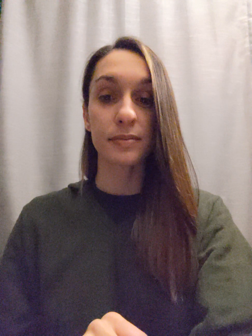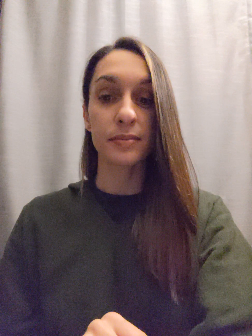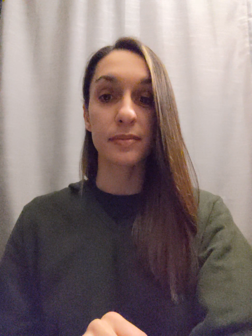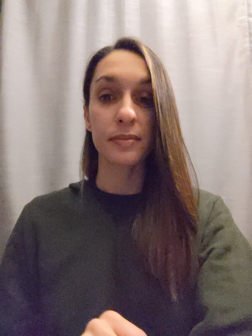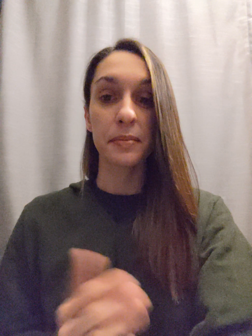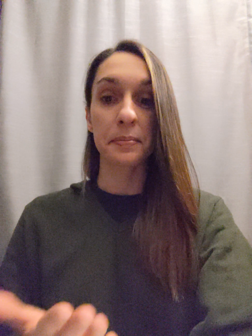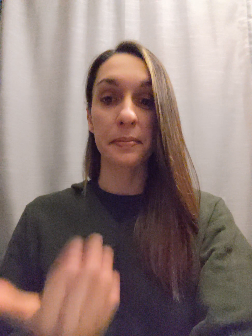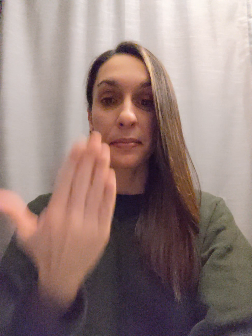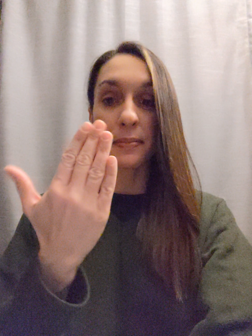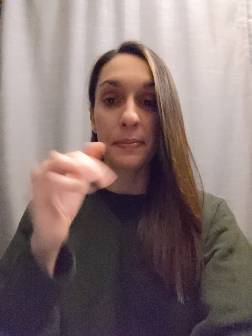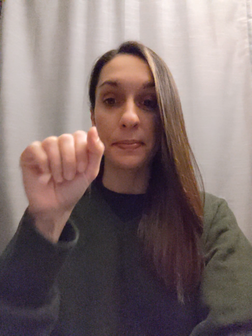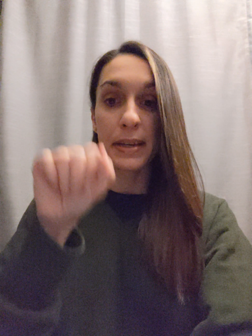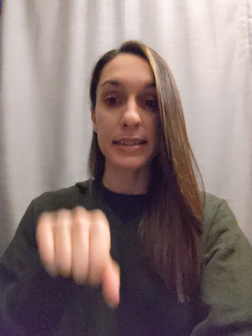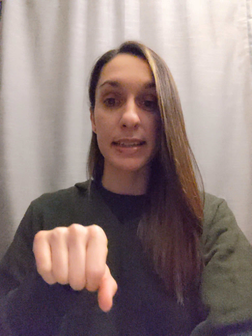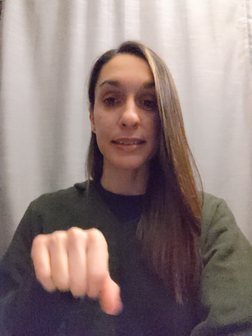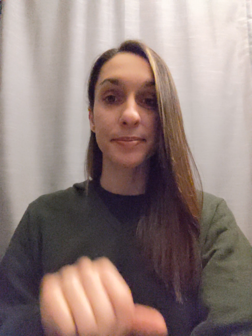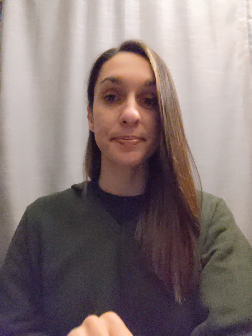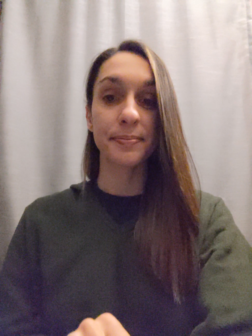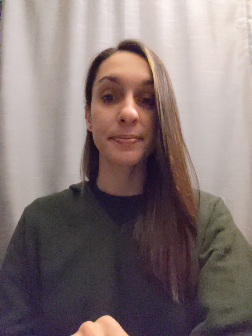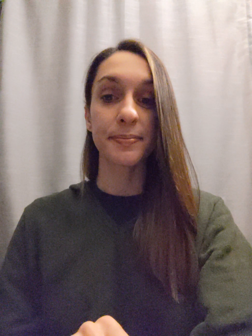mitten